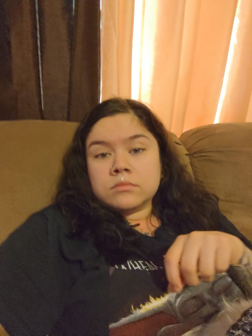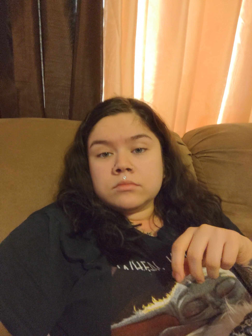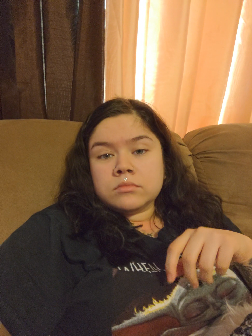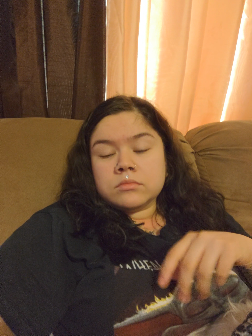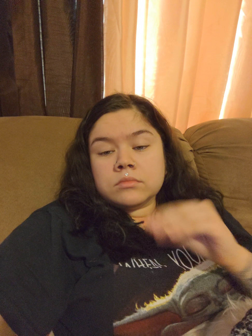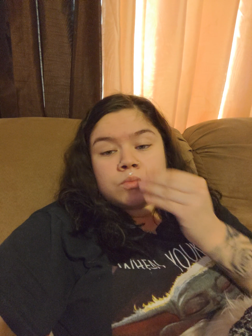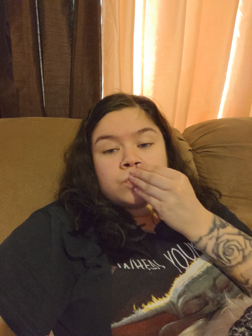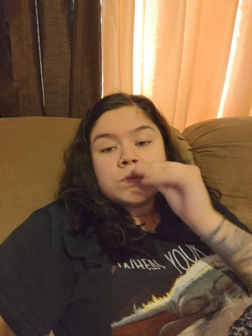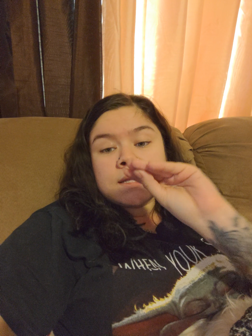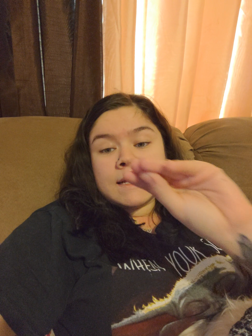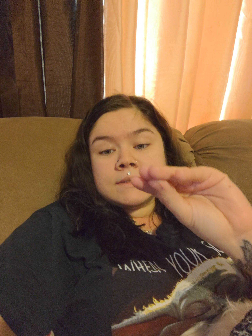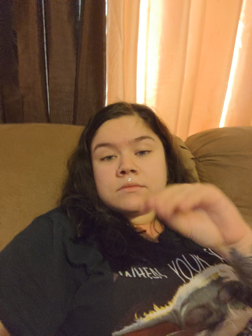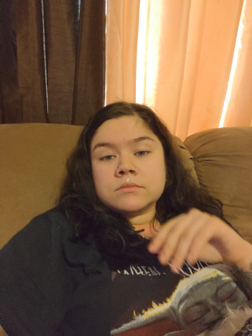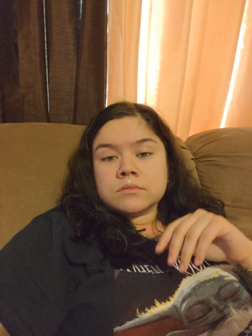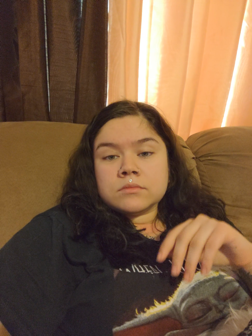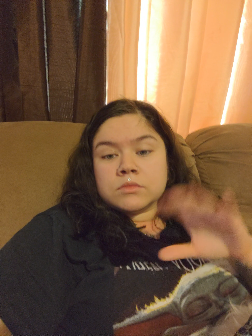kiss